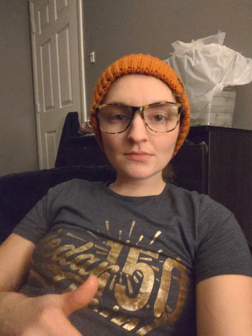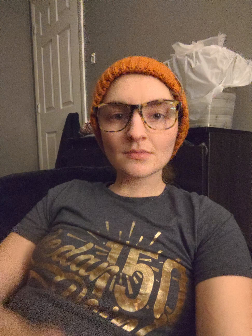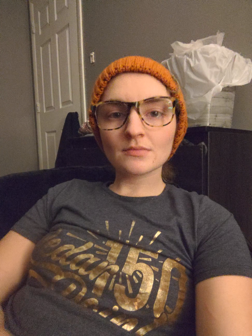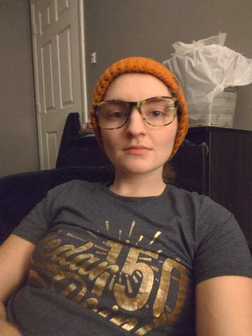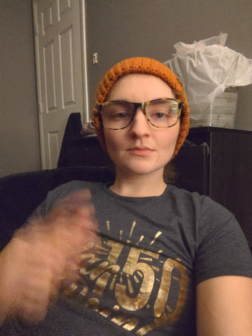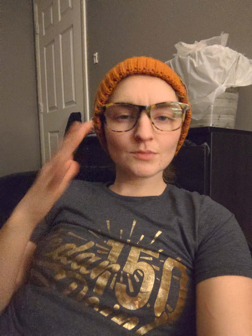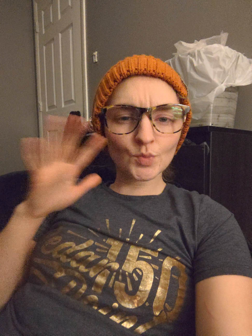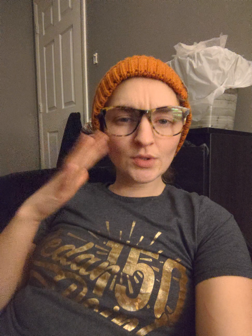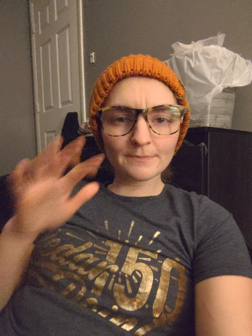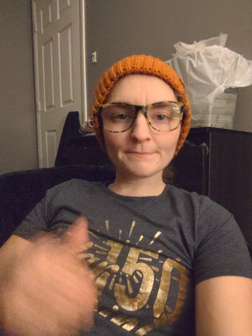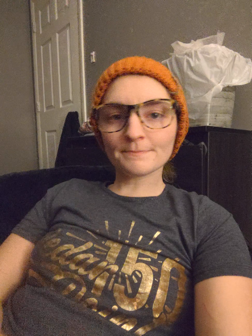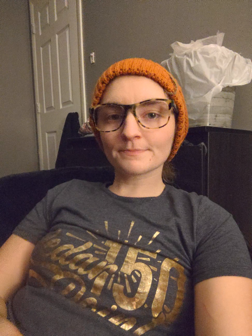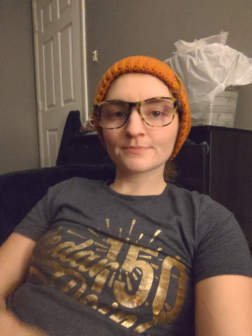noisy